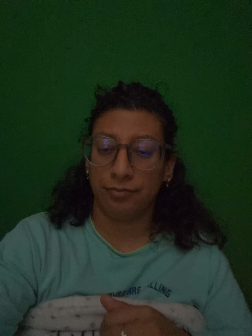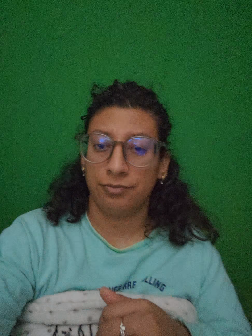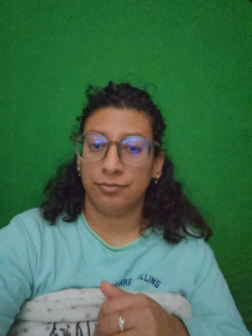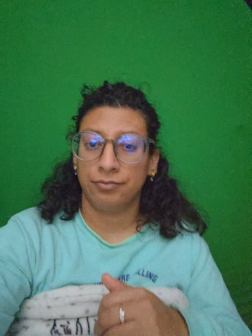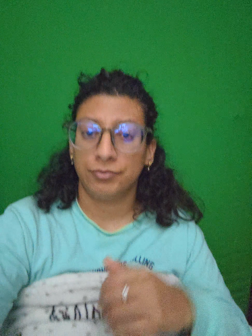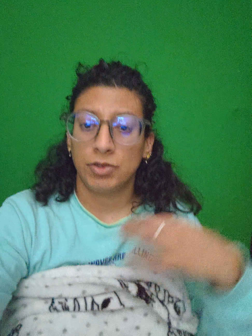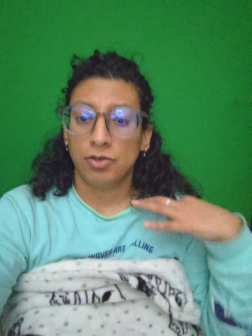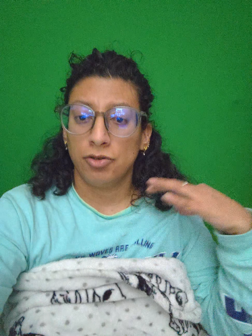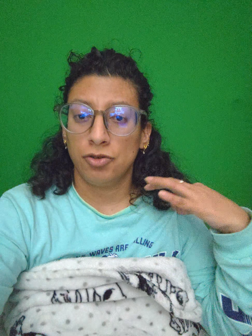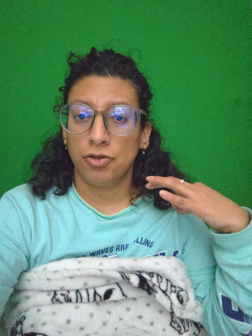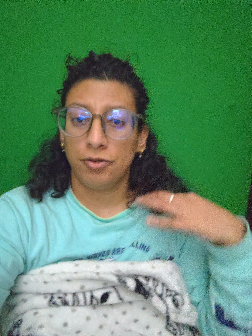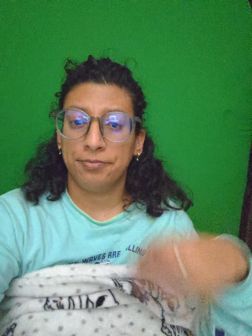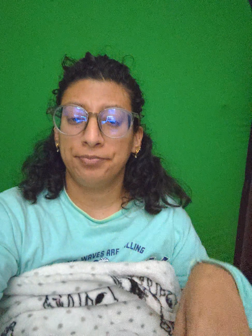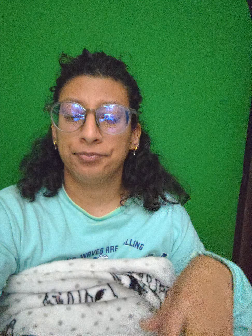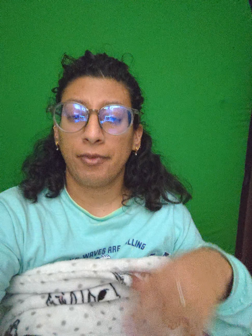shirt